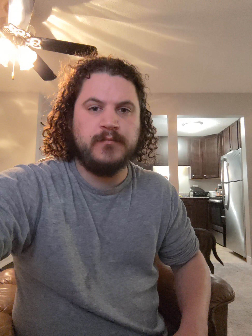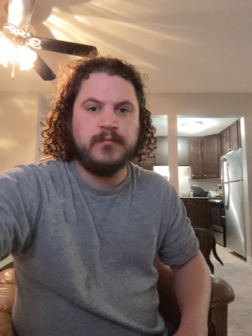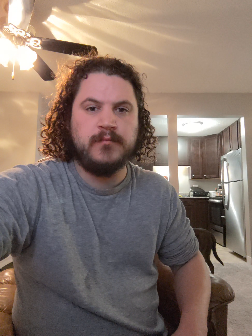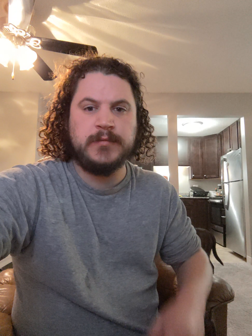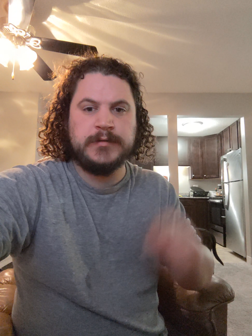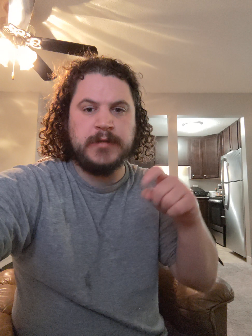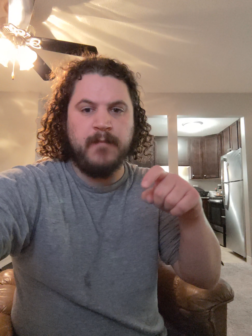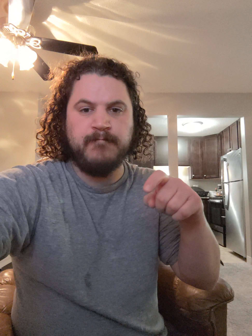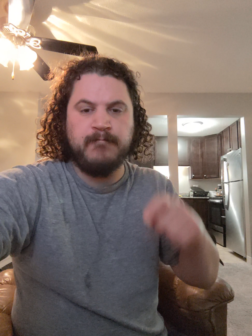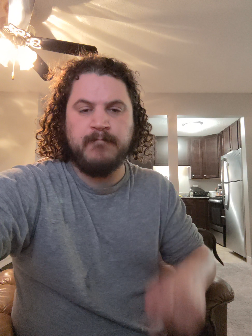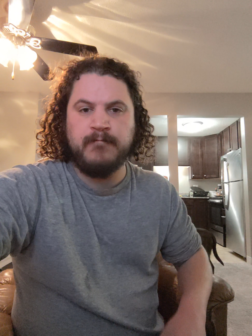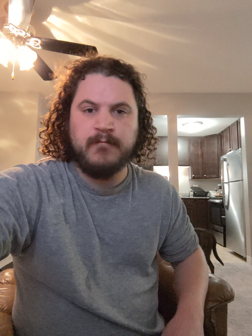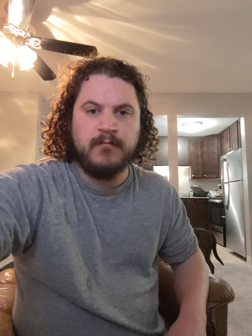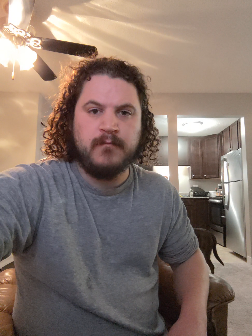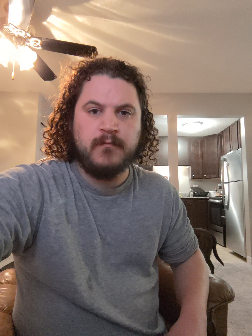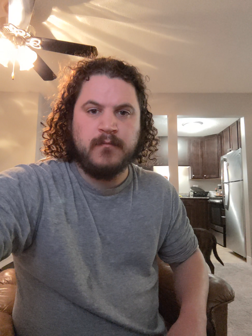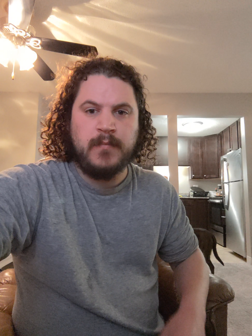time